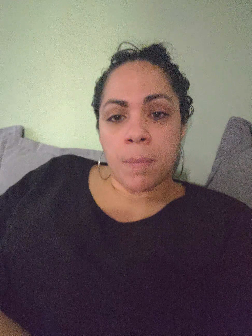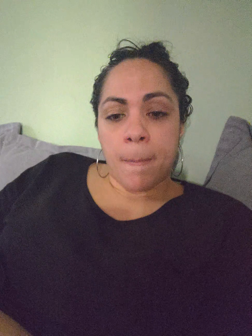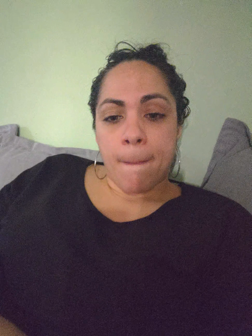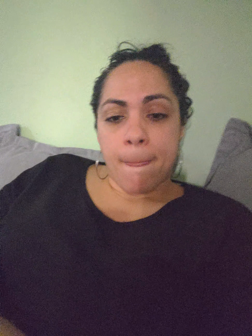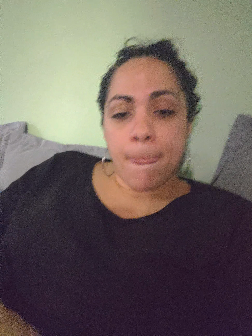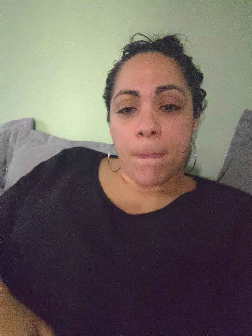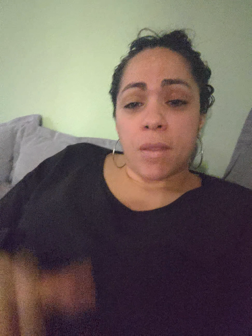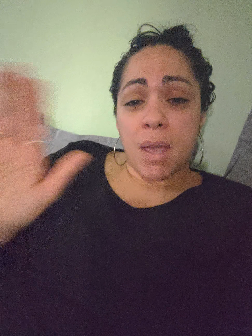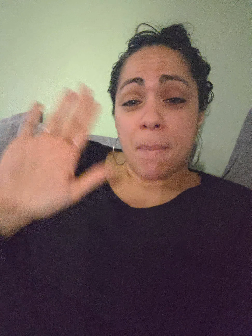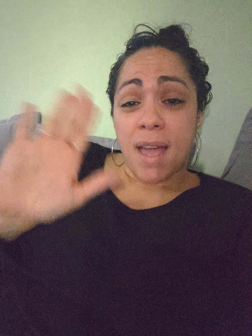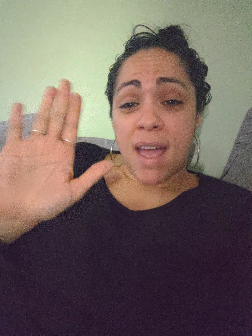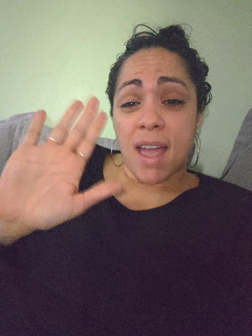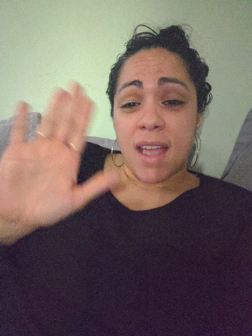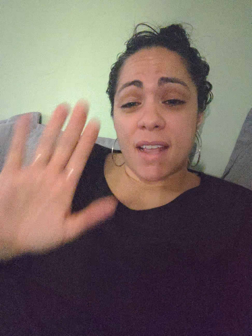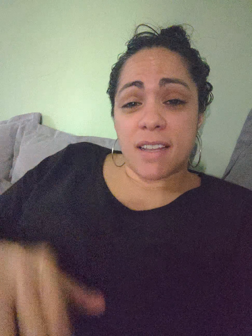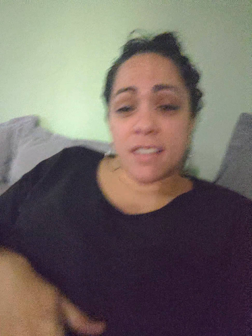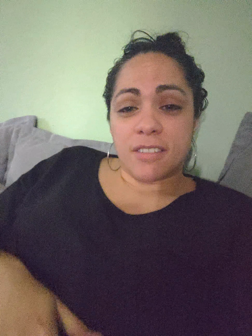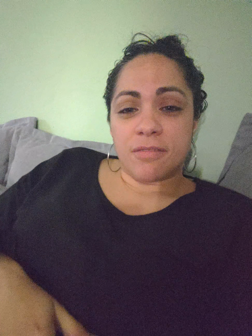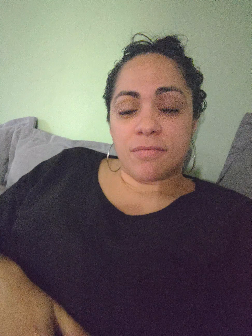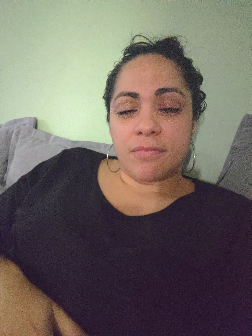bye